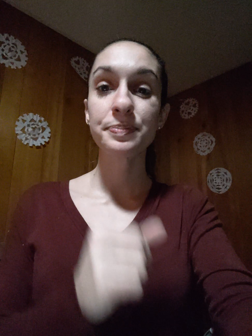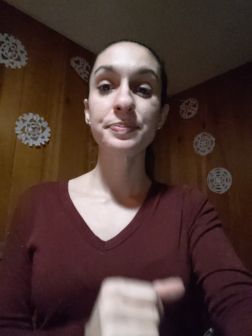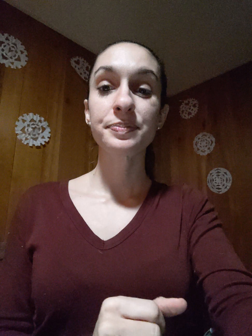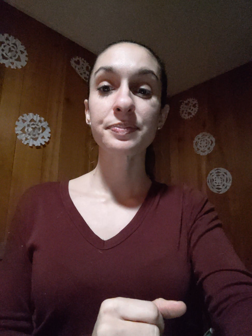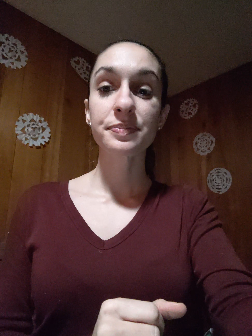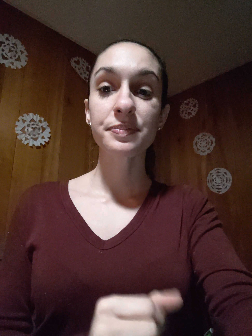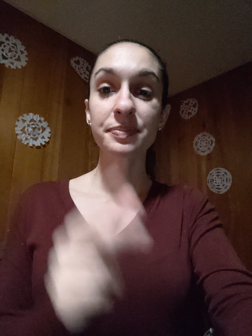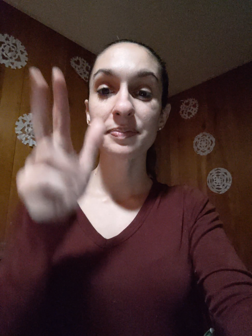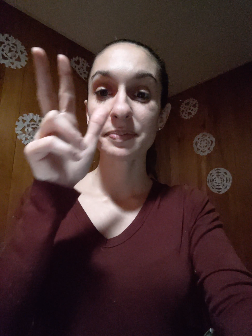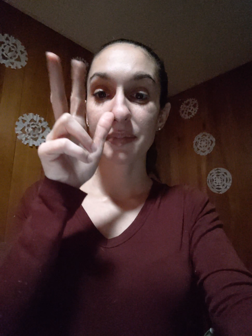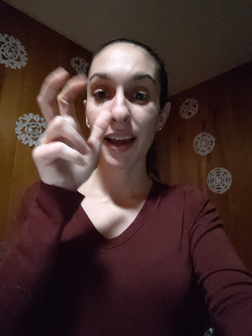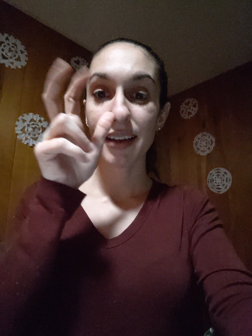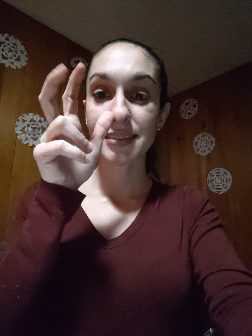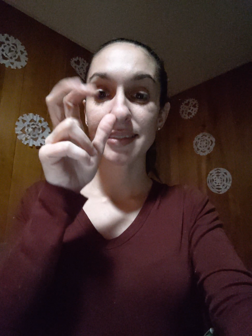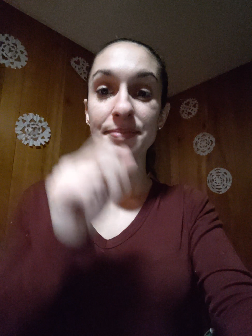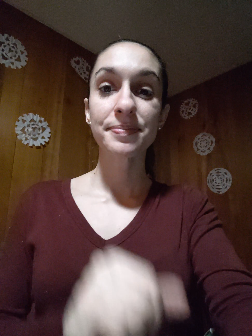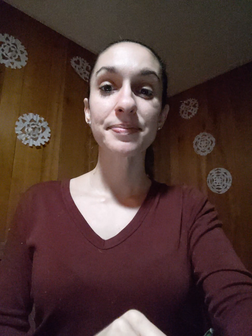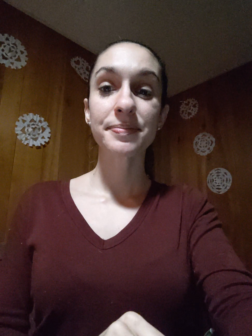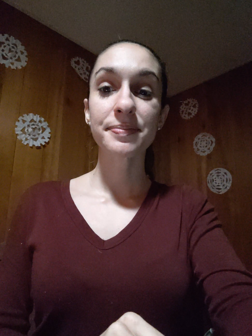bug